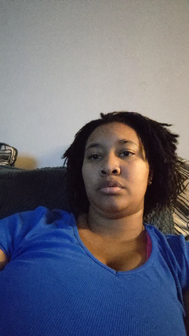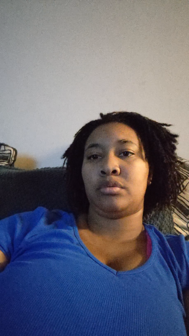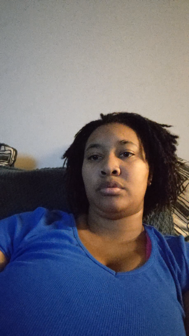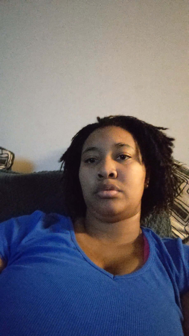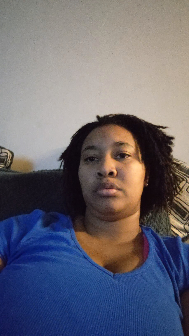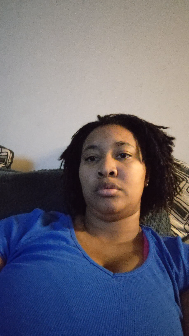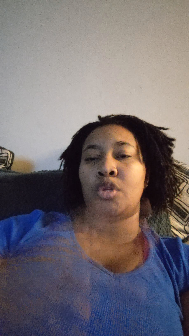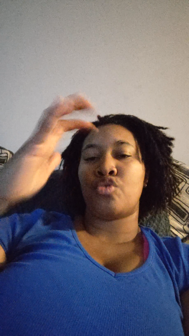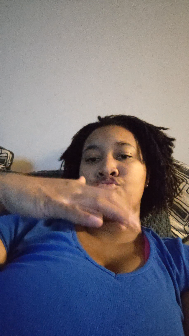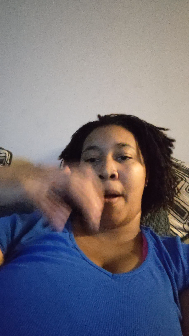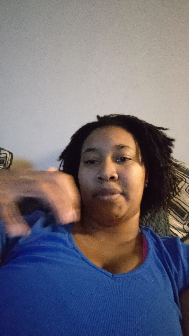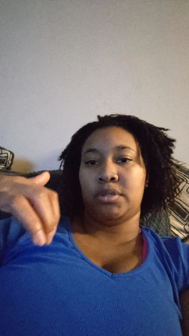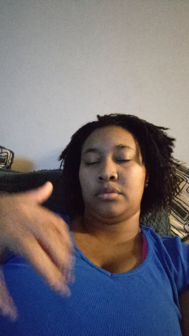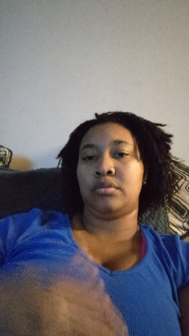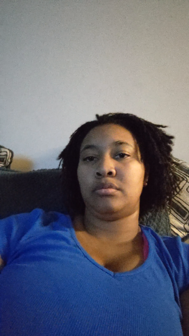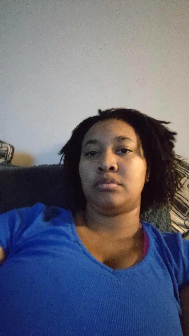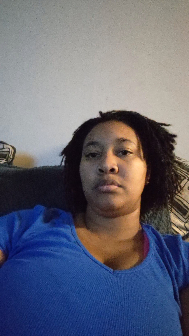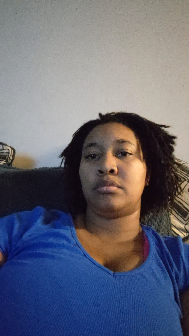grapes